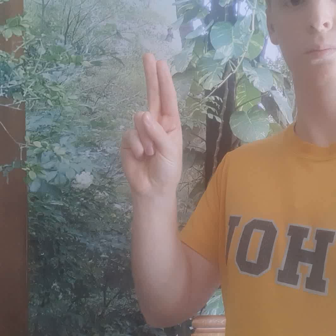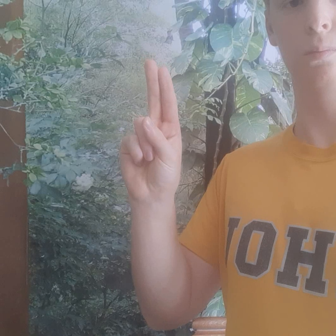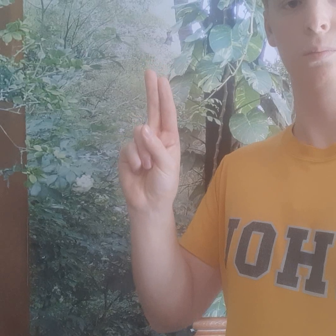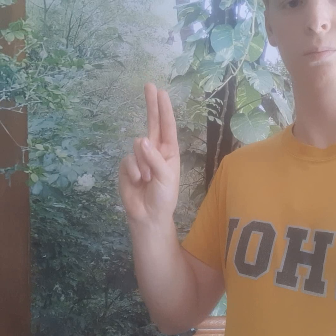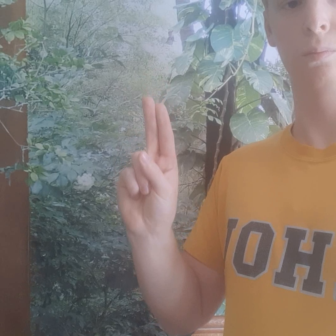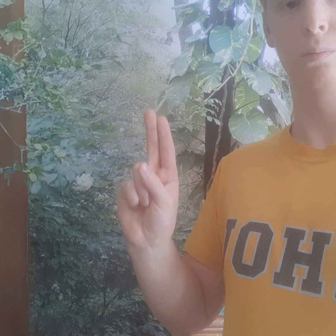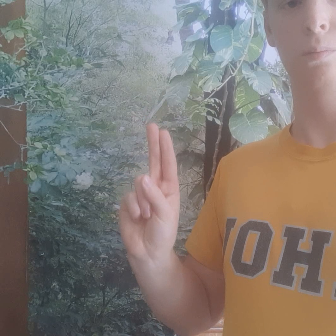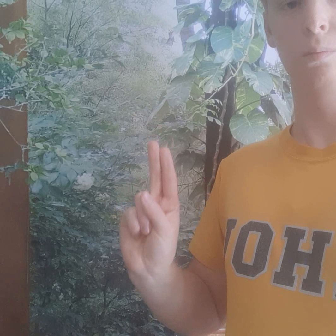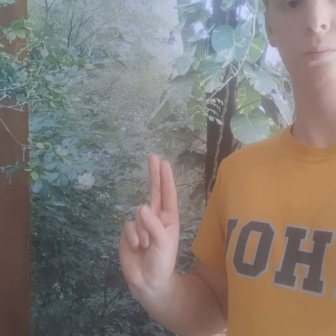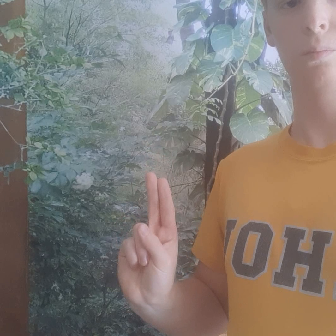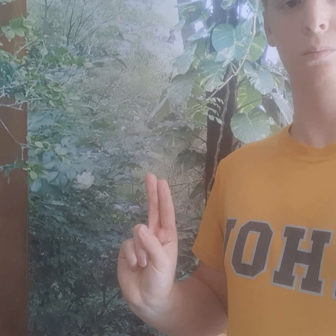Ц